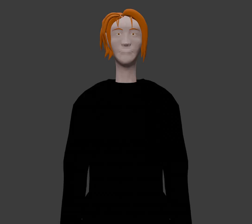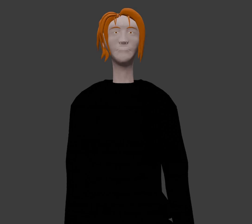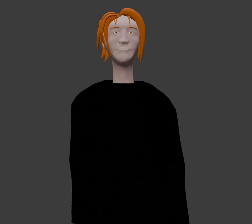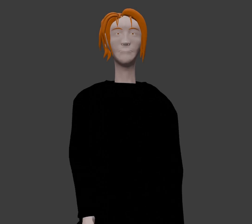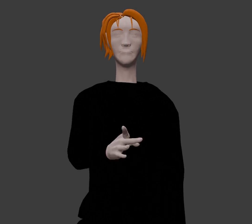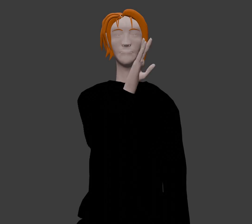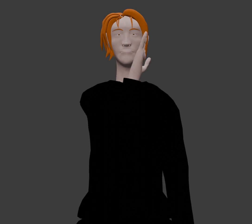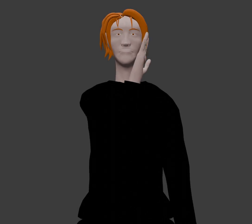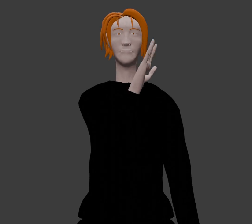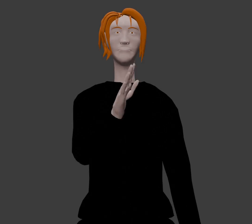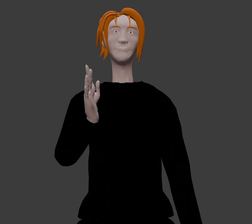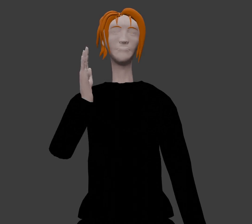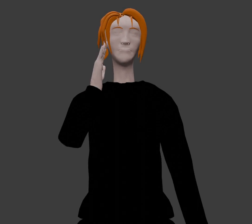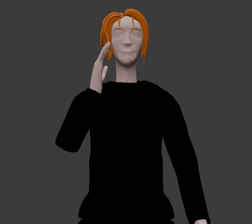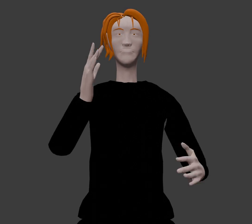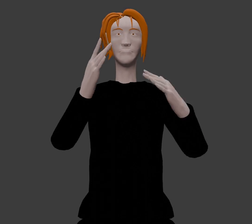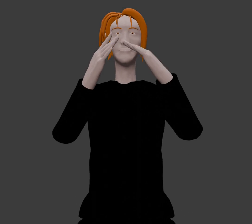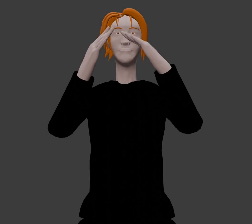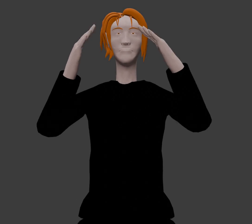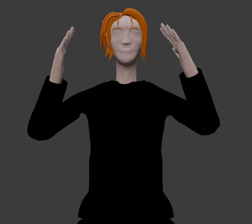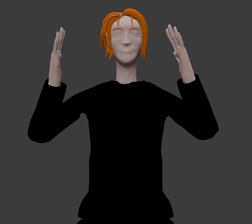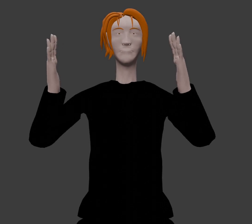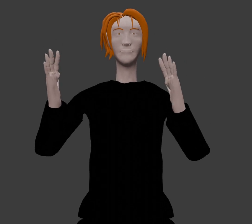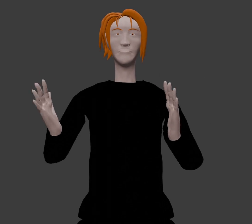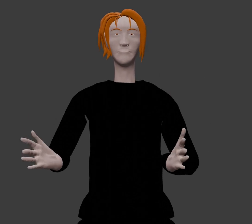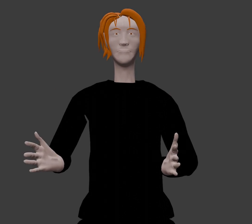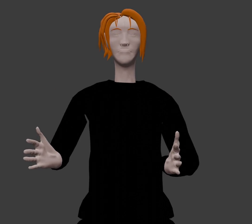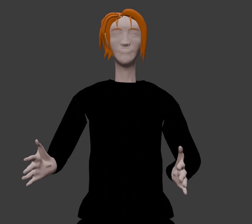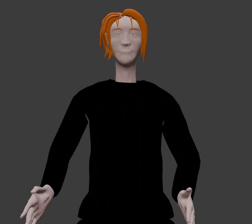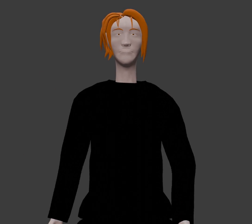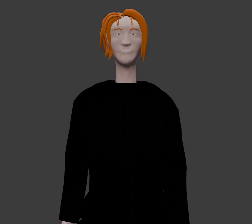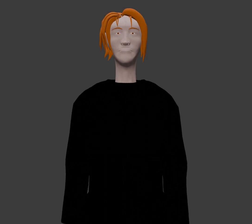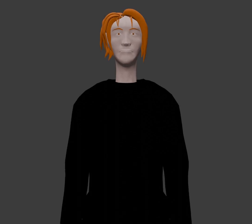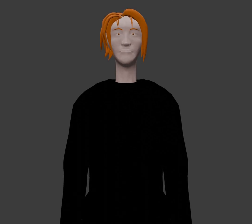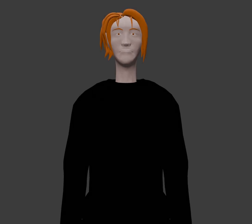Barn